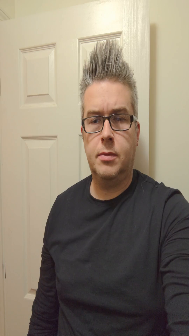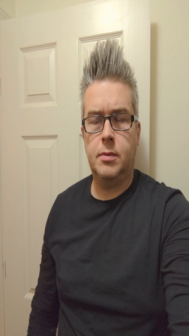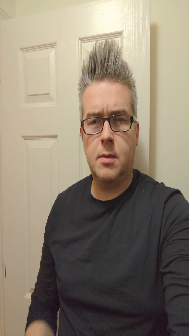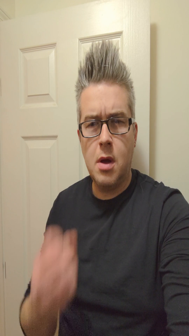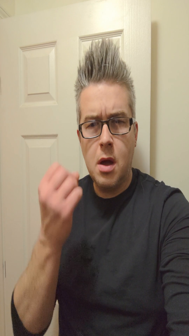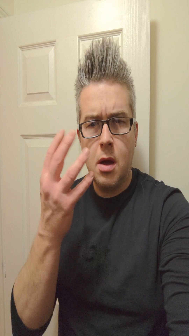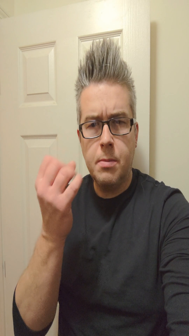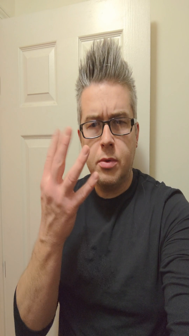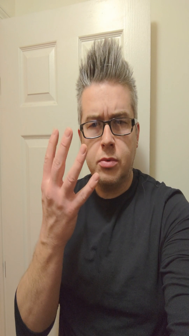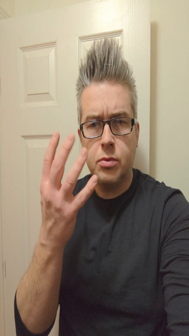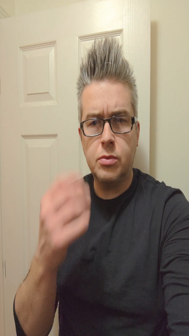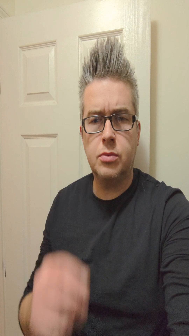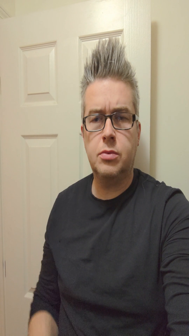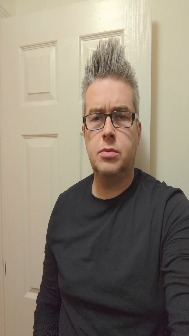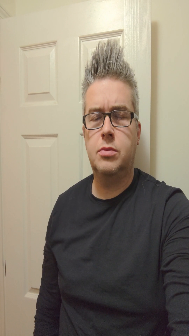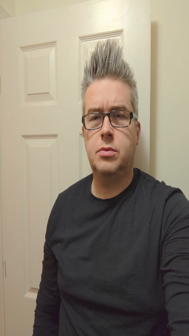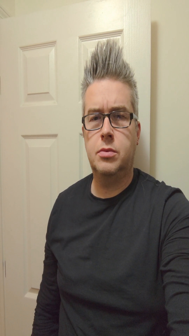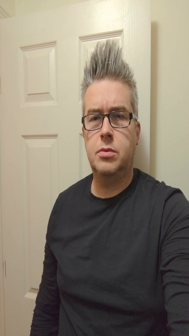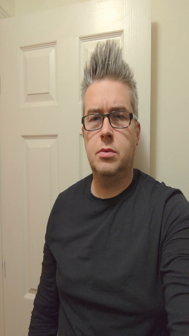many